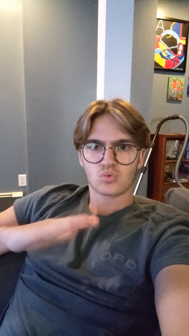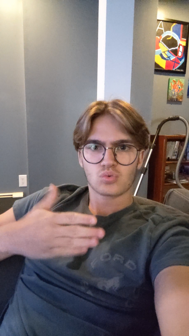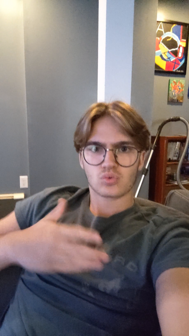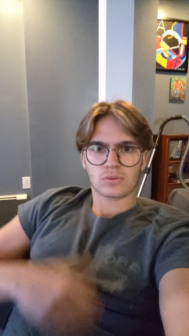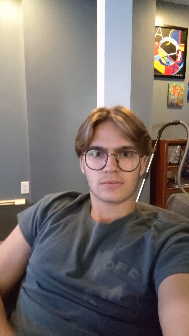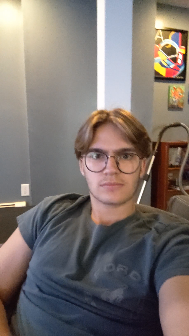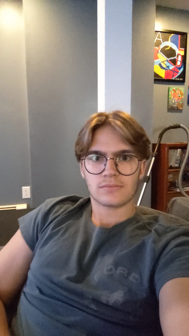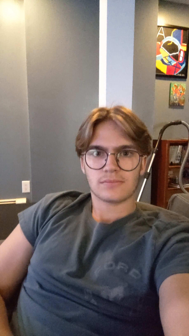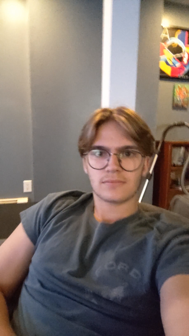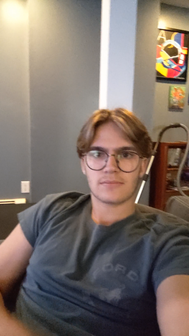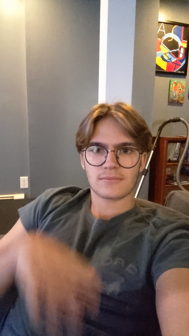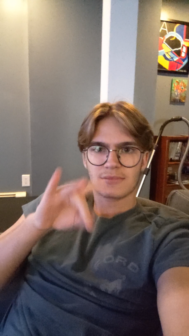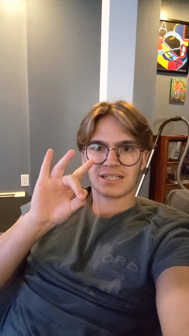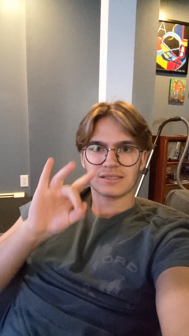pick